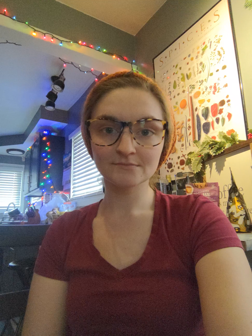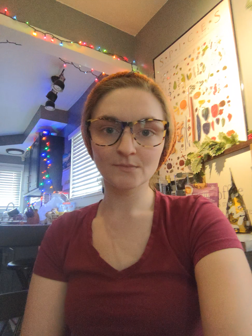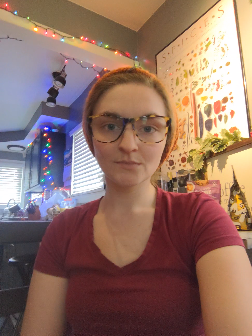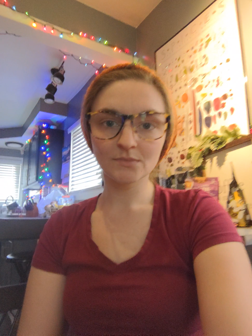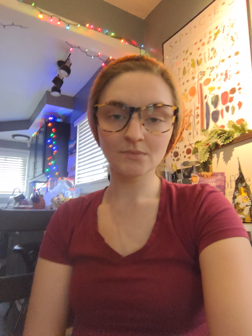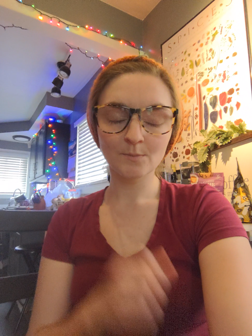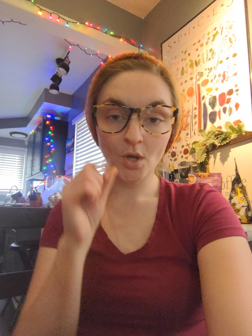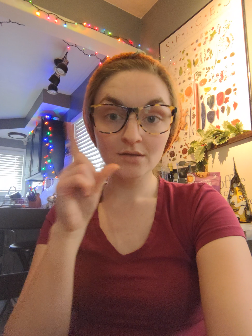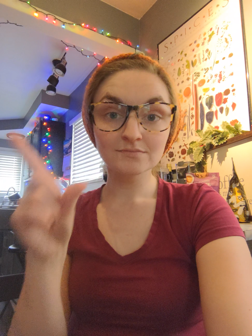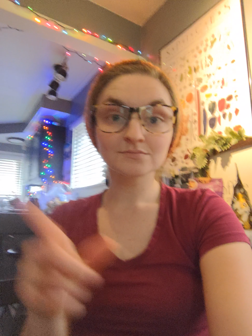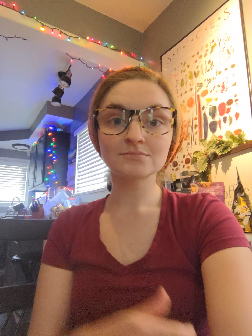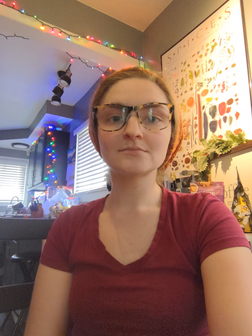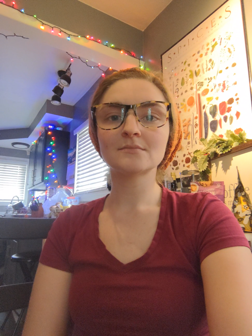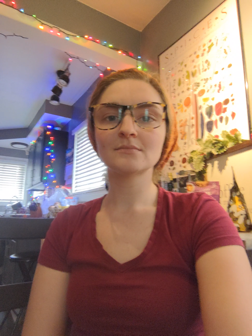wake